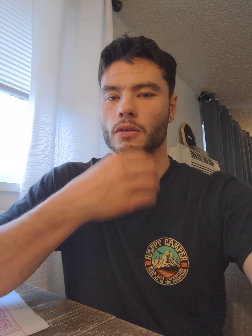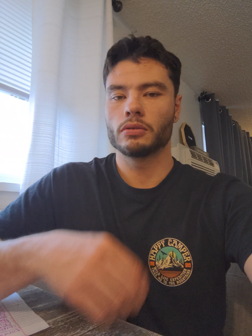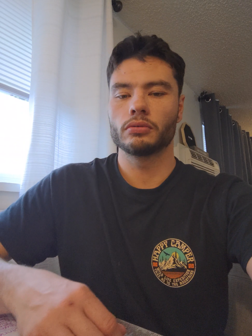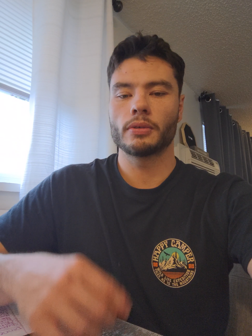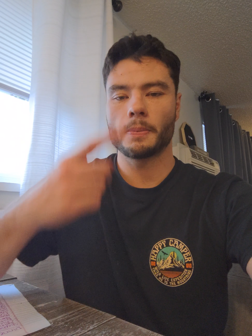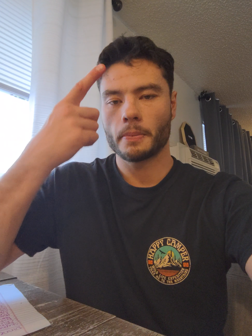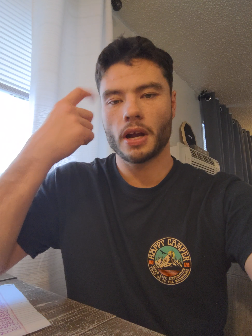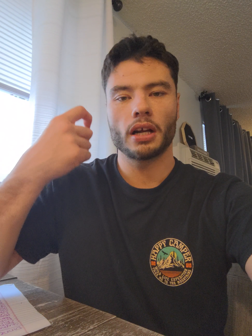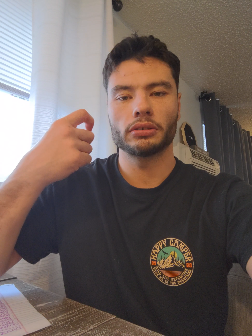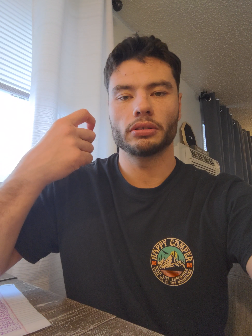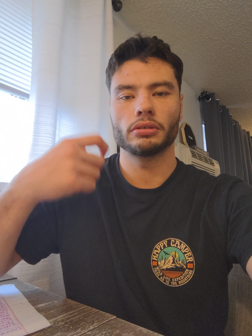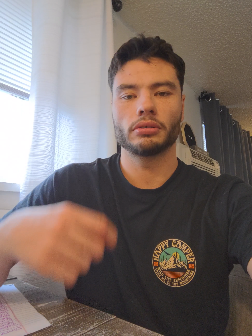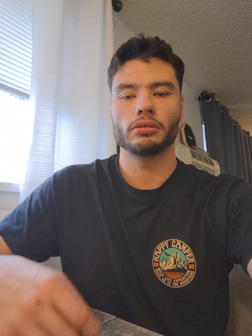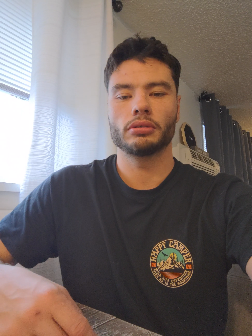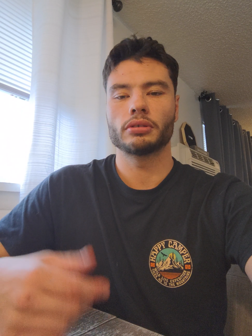because